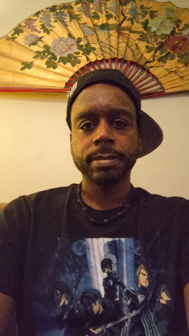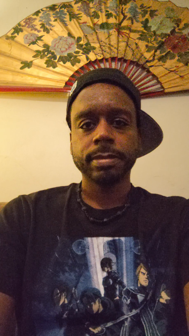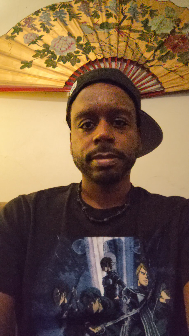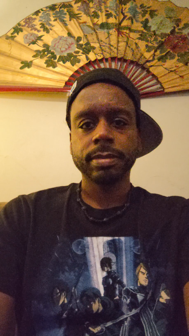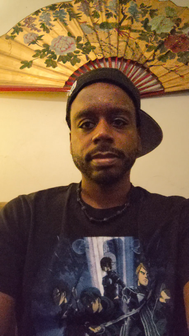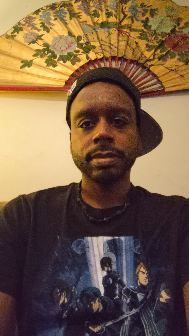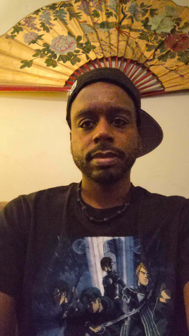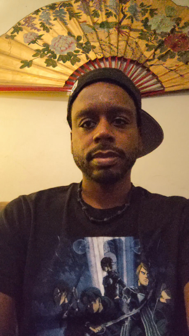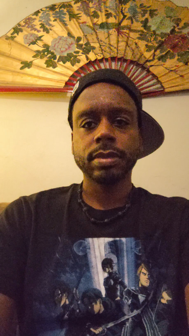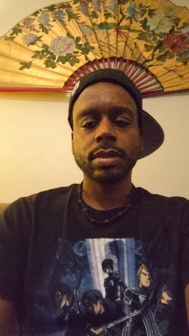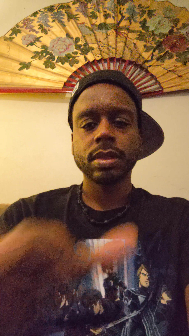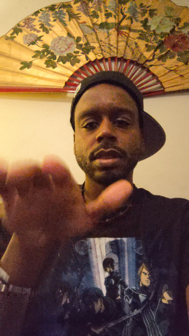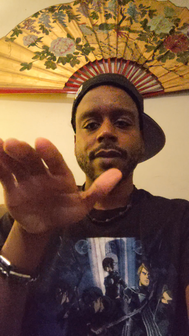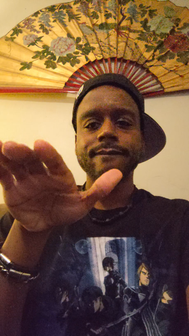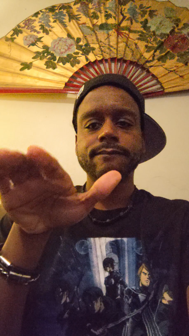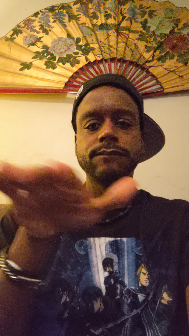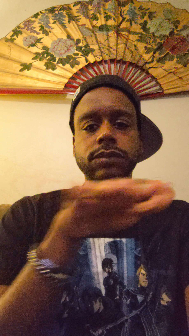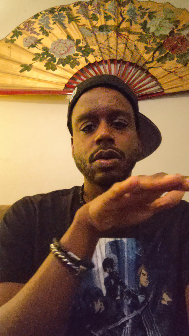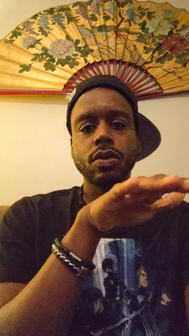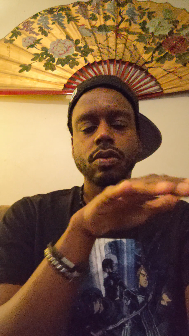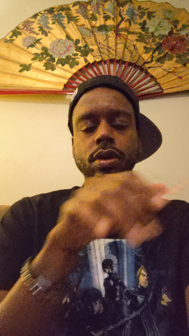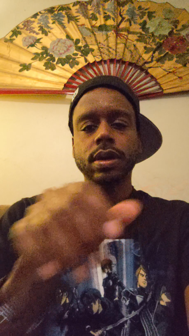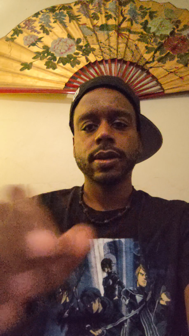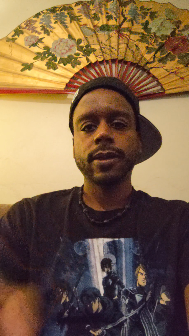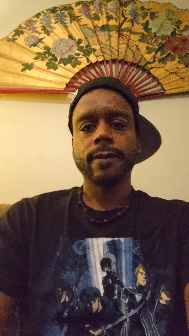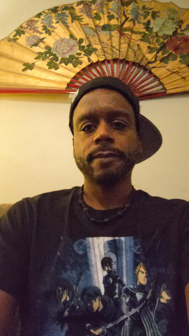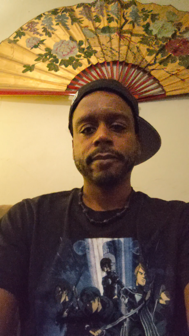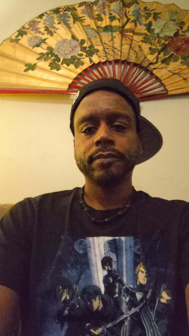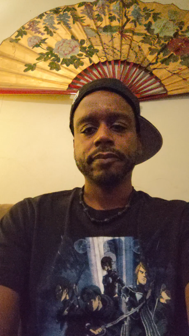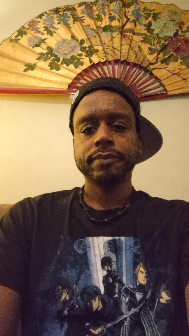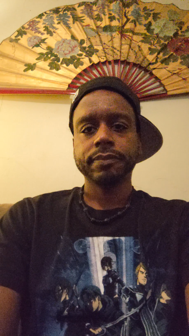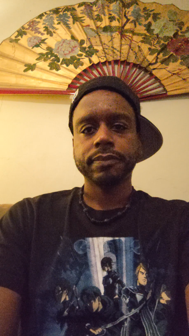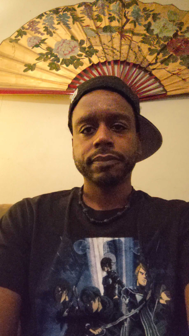full